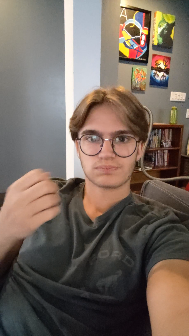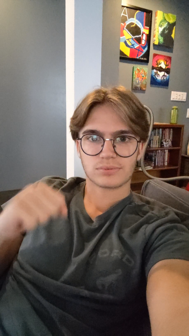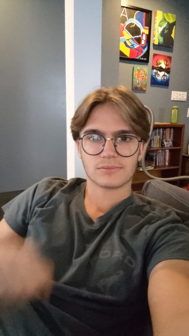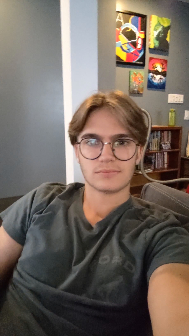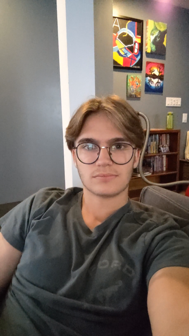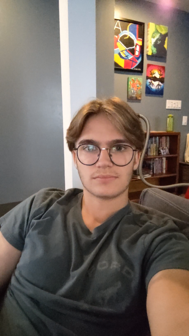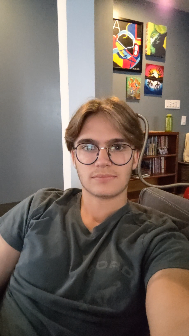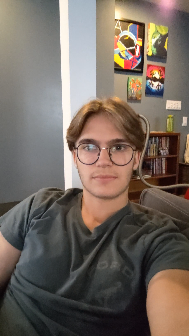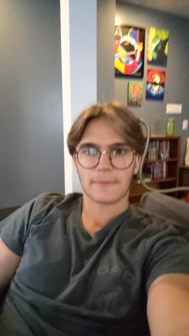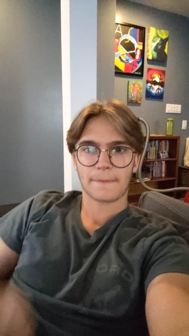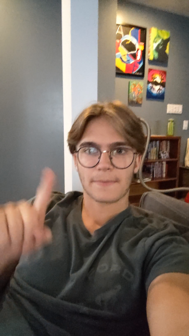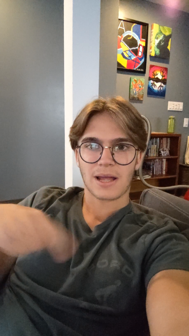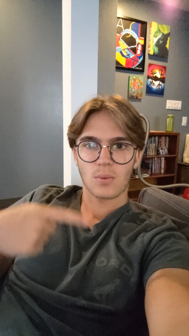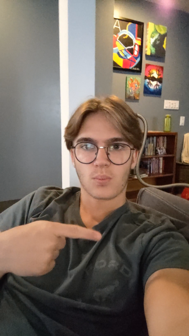about